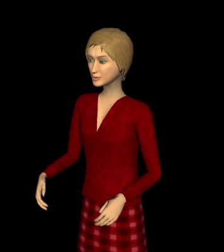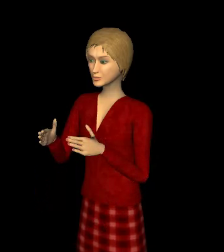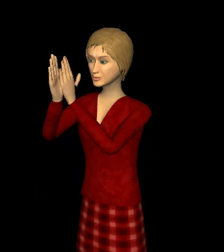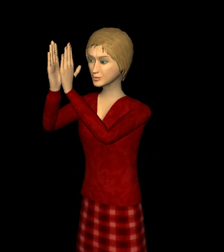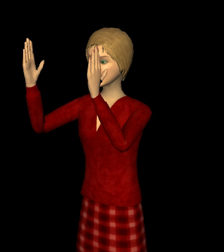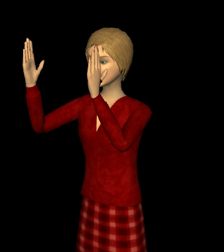مكتبة